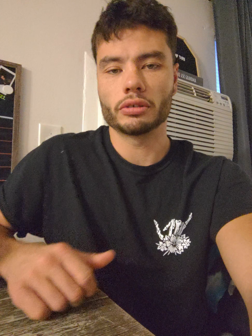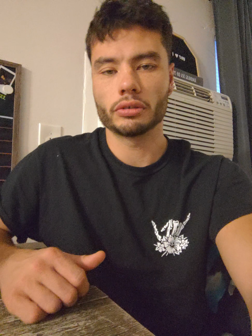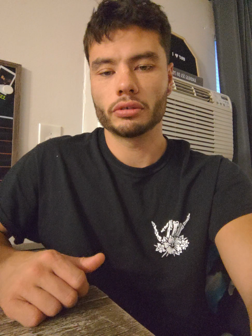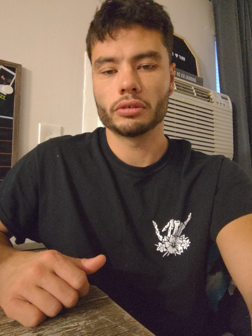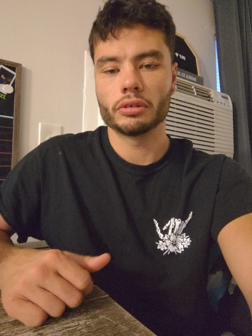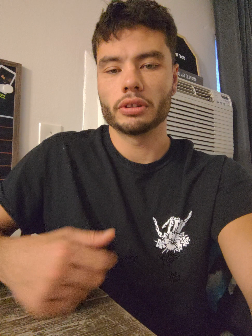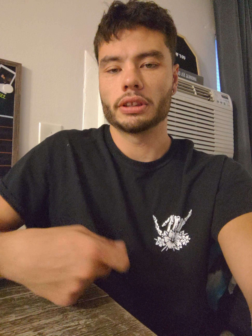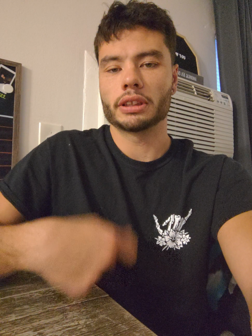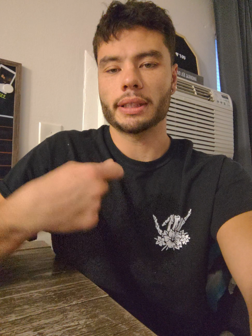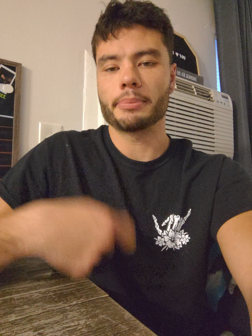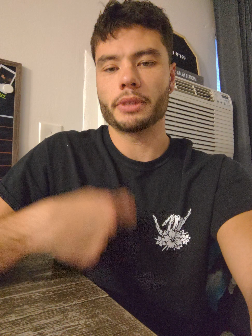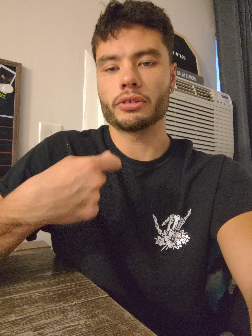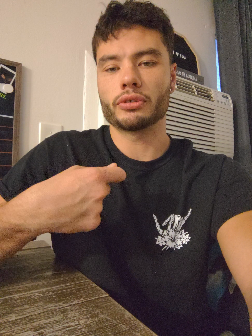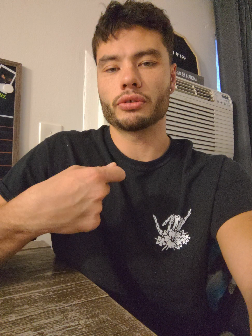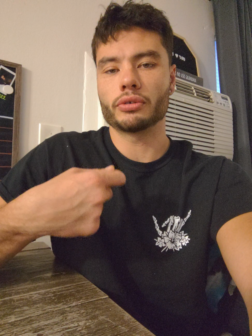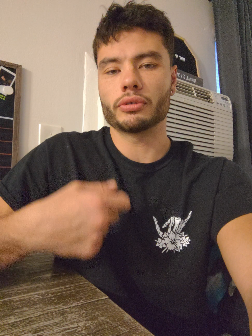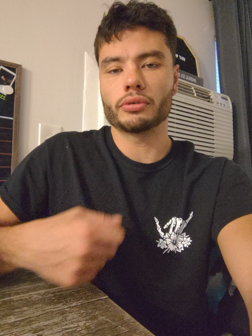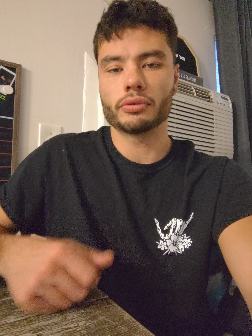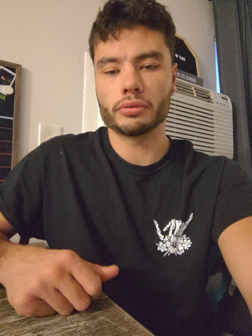zipper